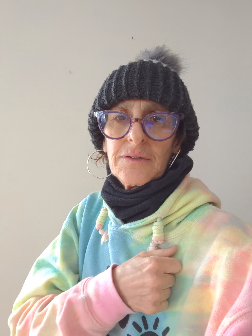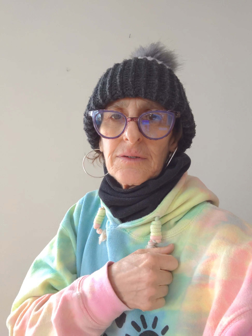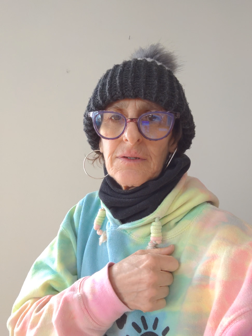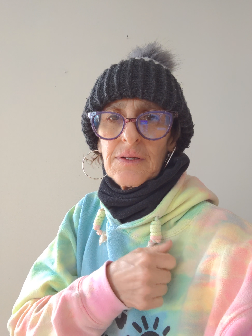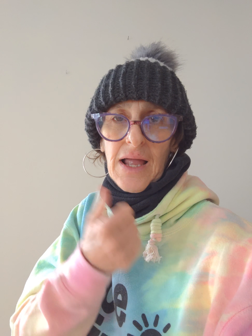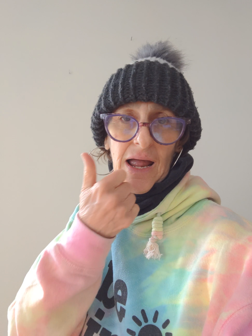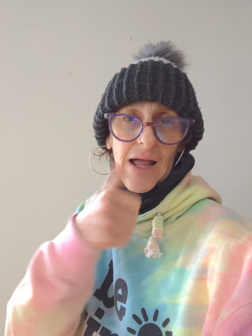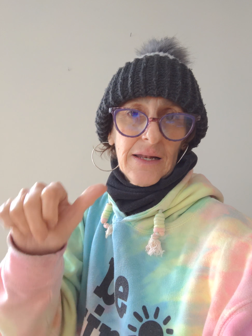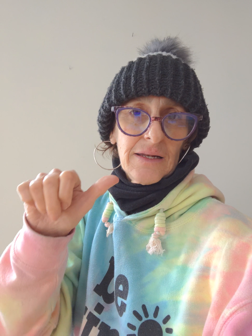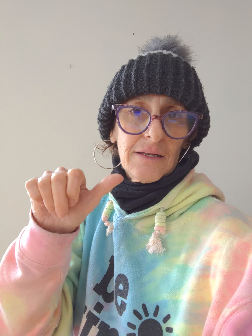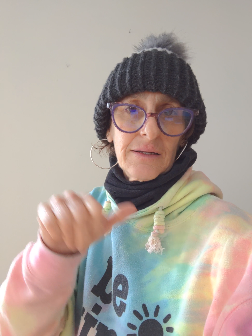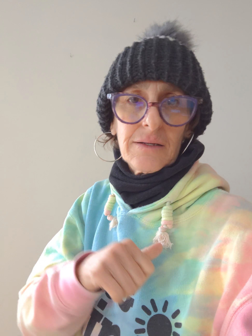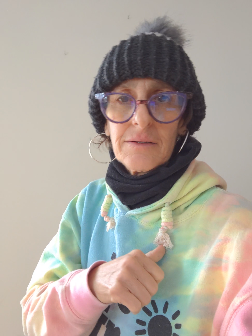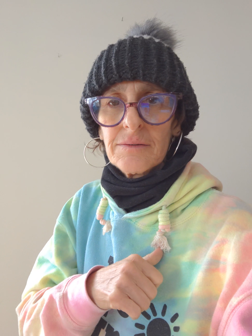any